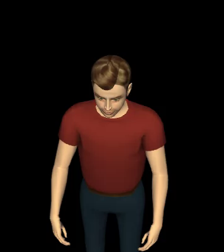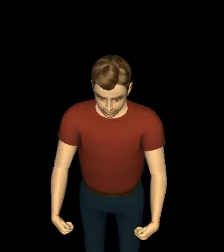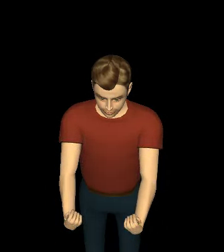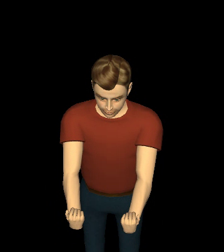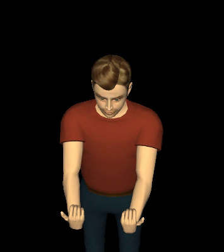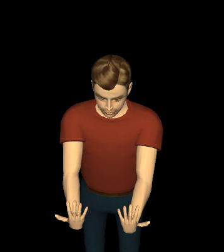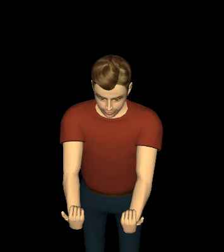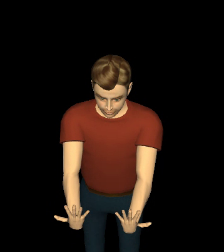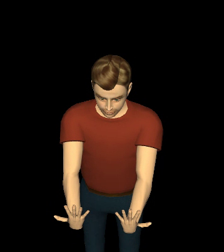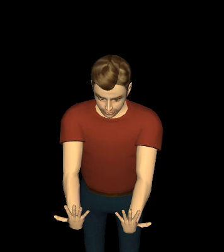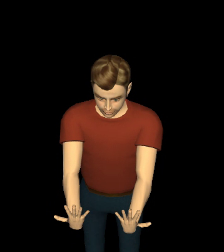كم